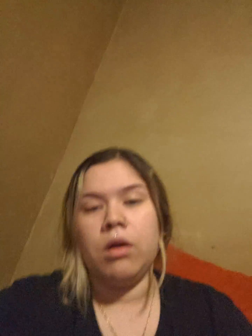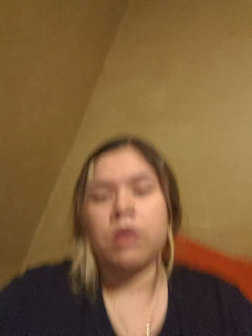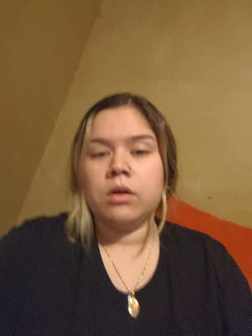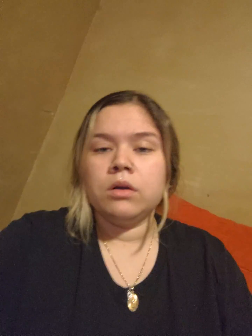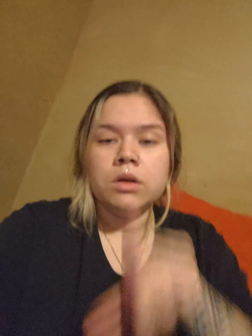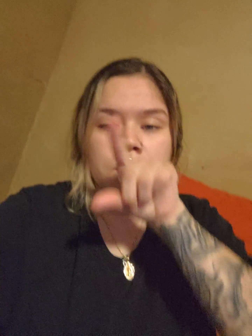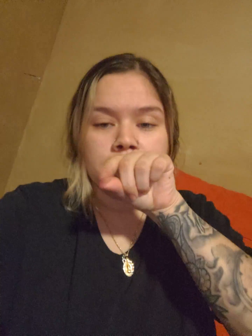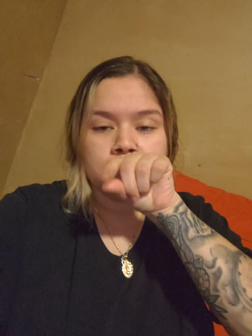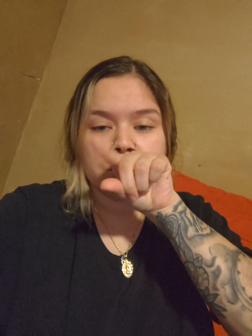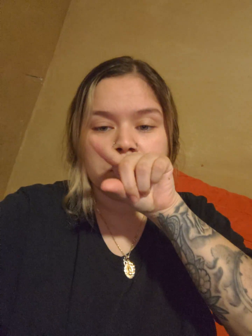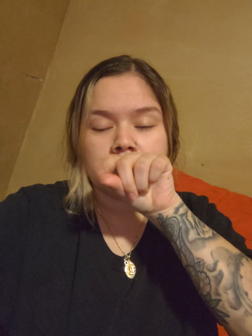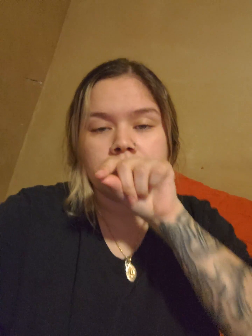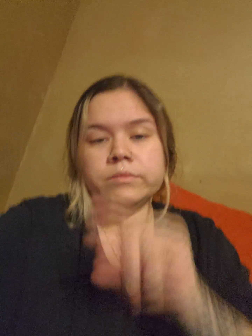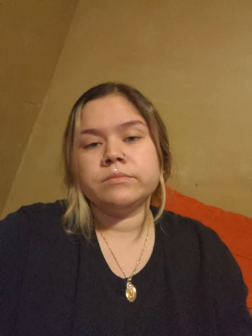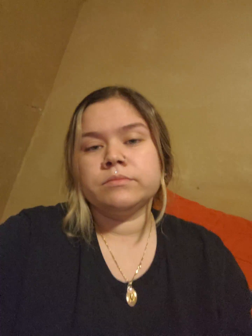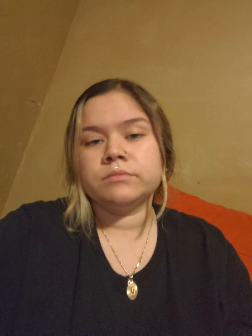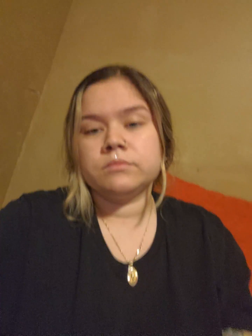chicken